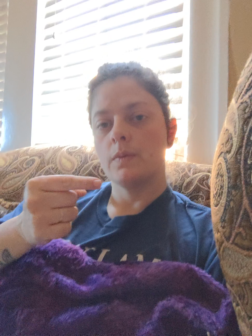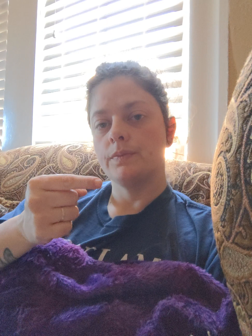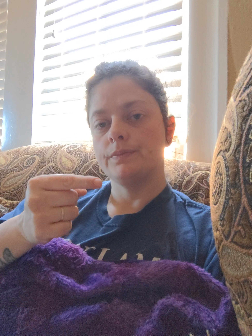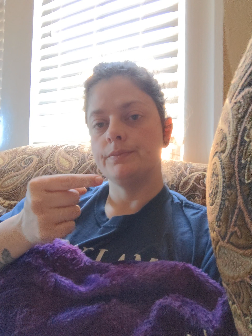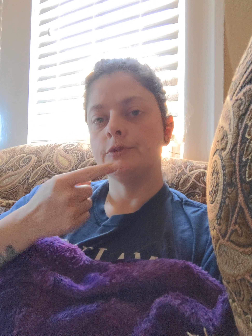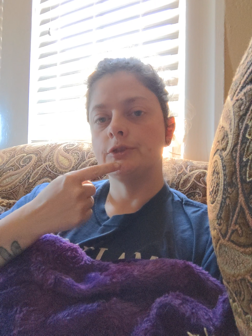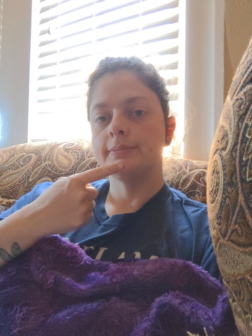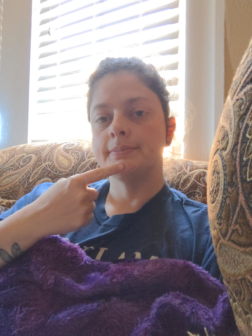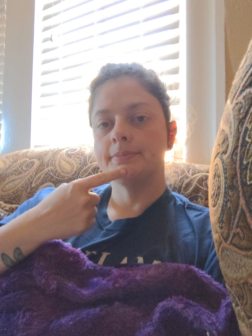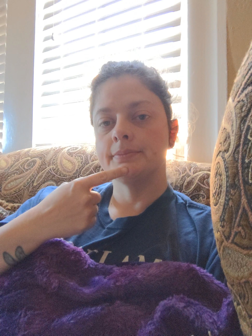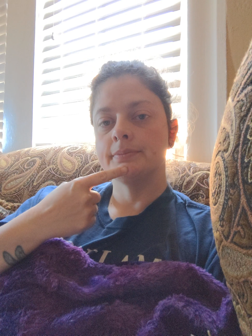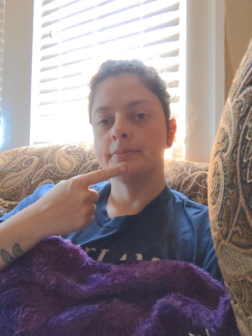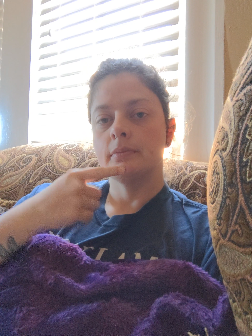chin